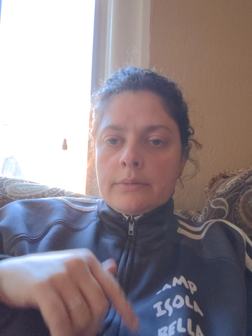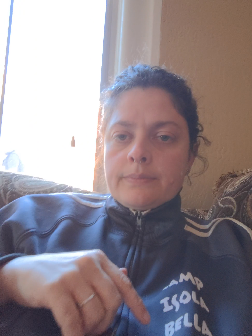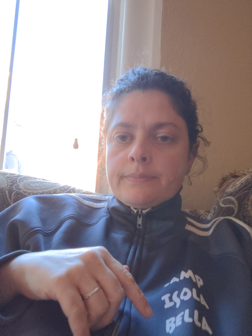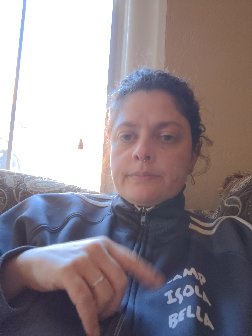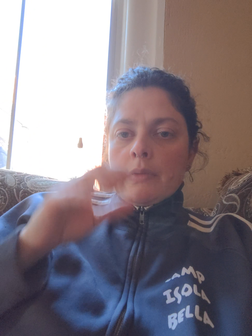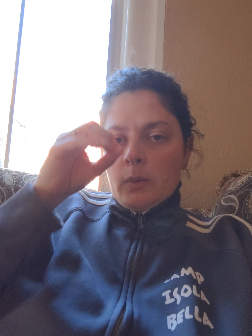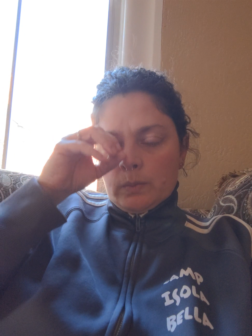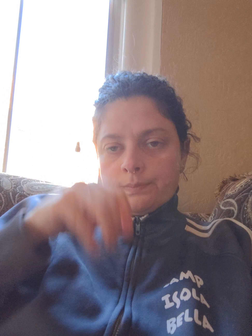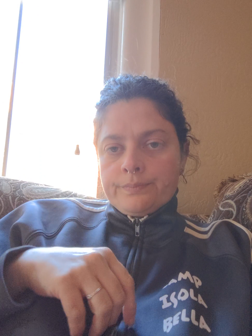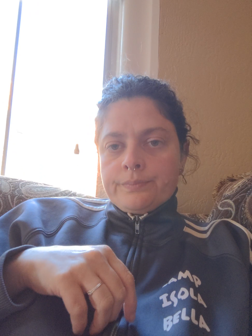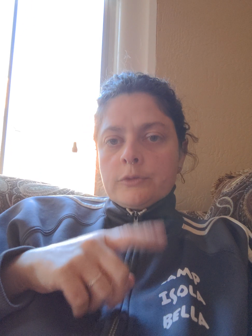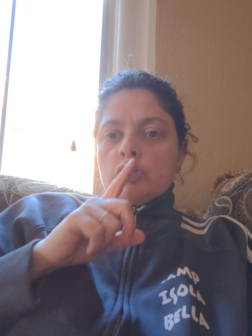owl